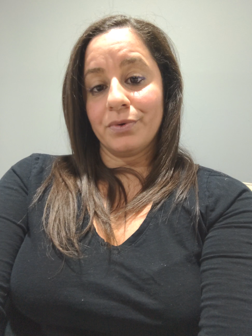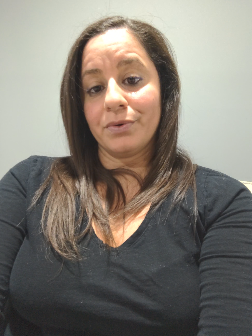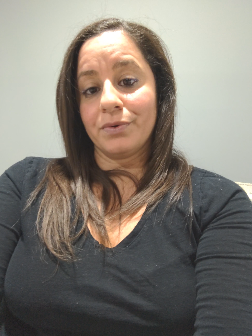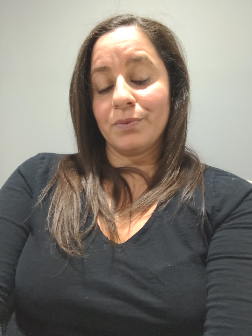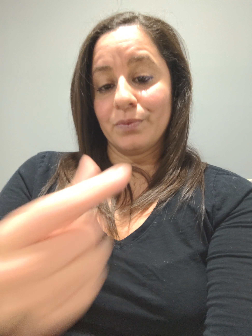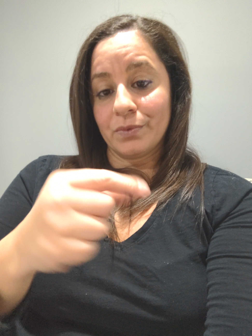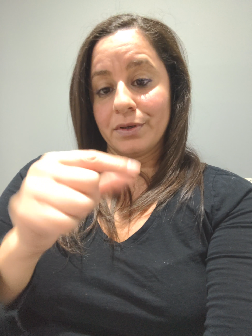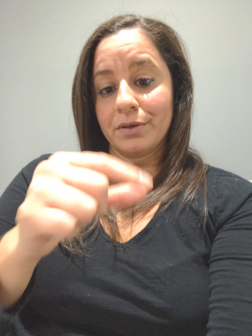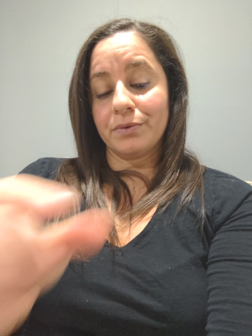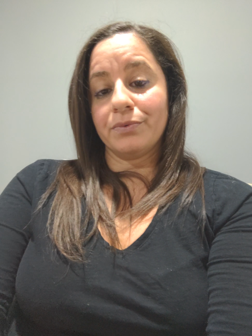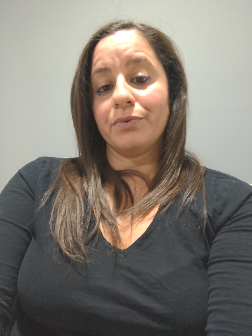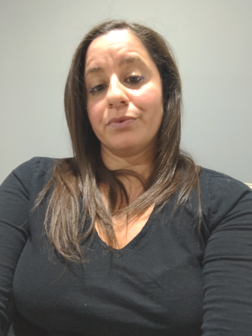green